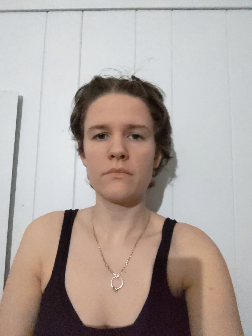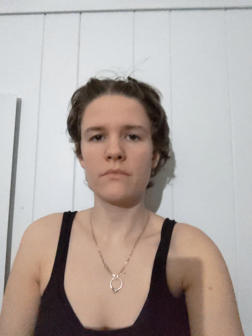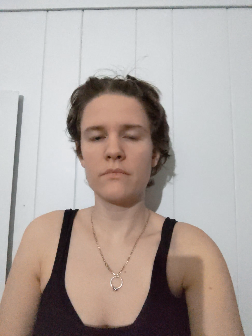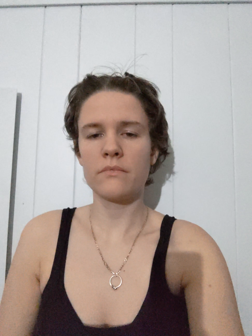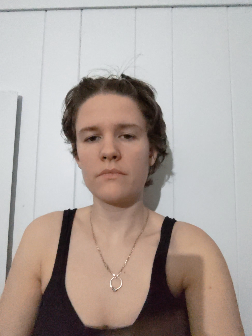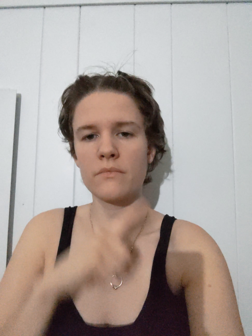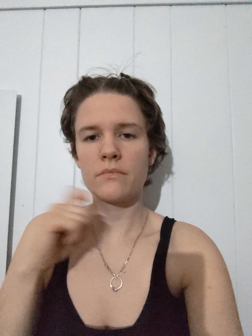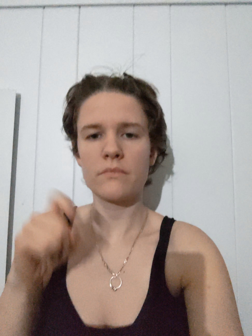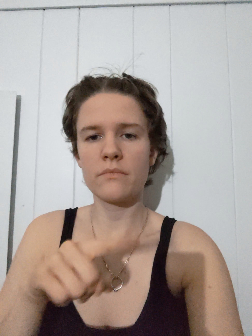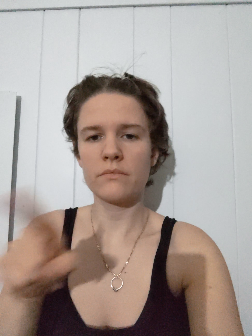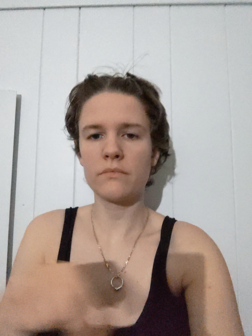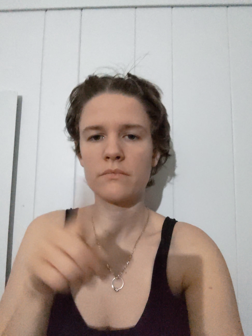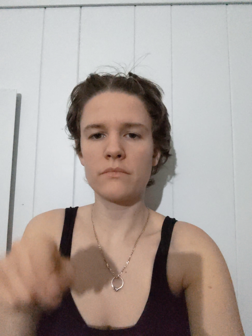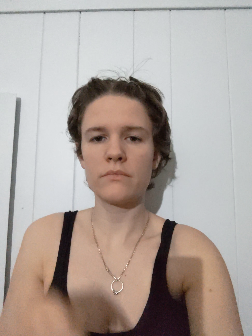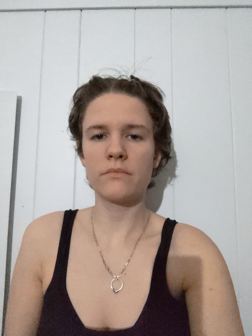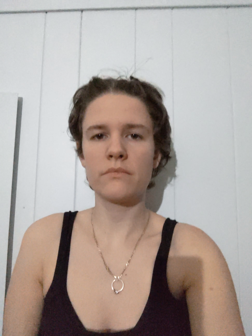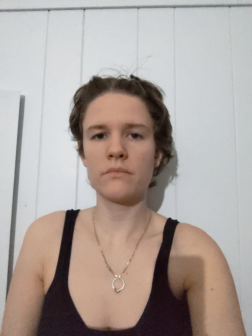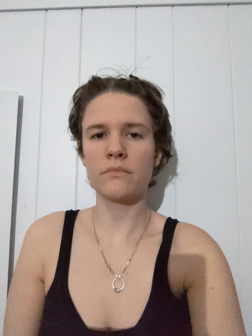dryer